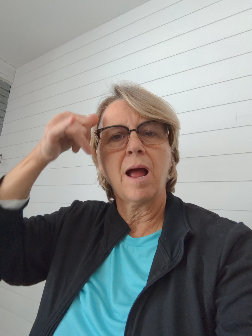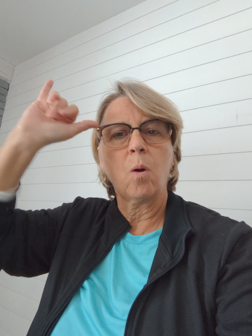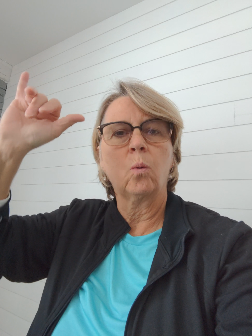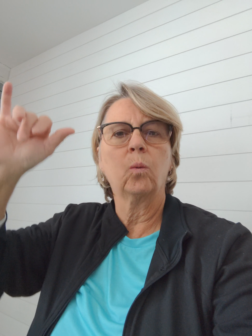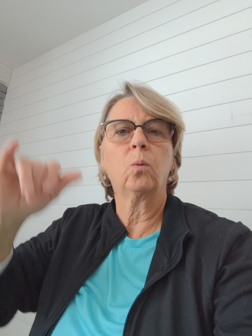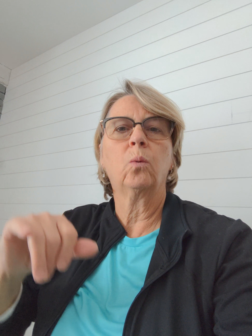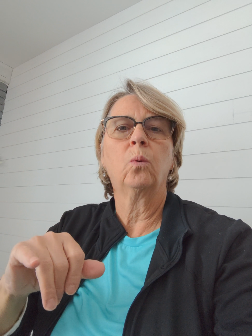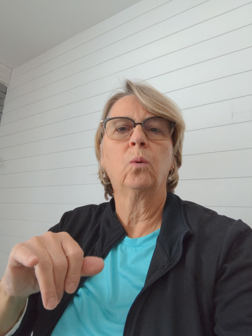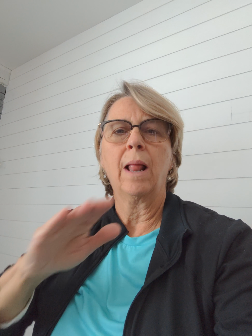cow